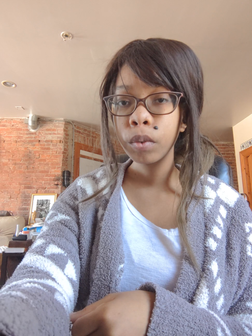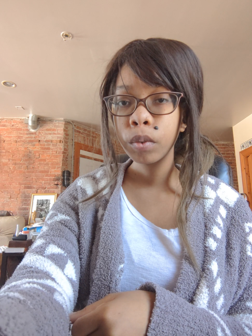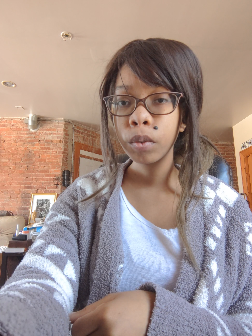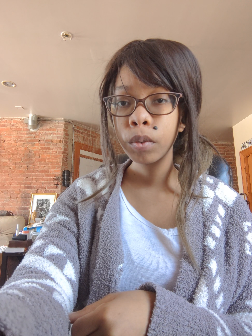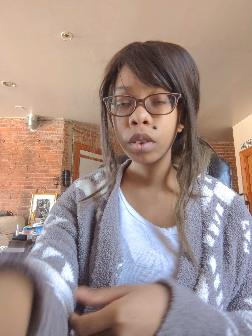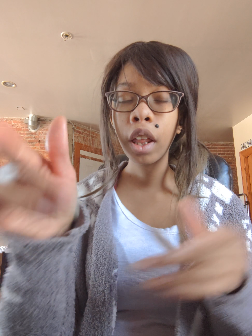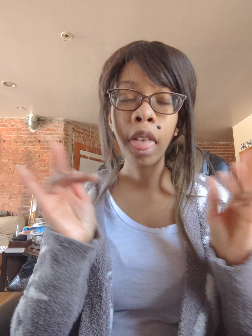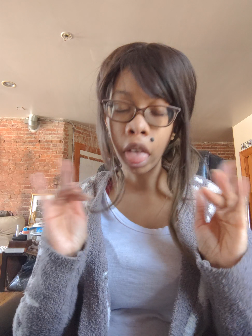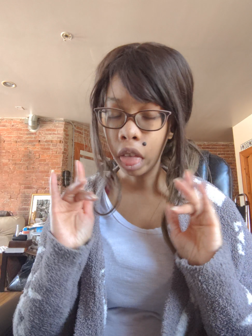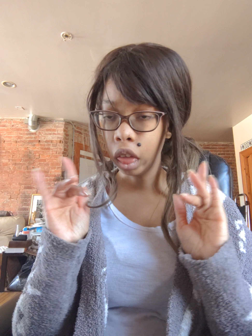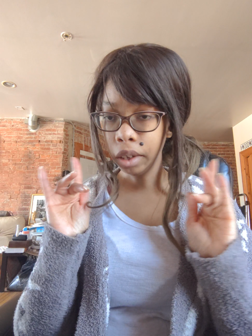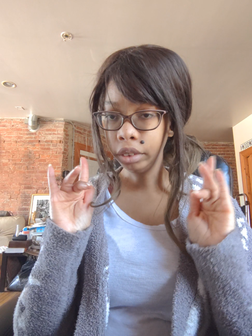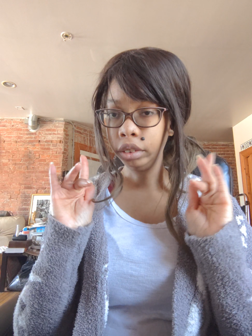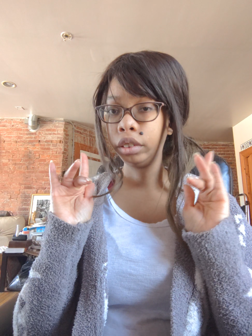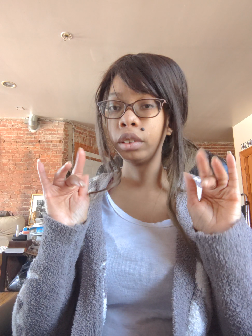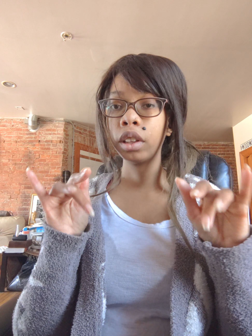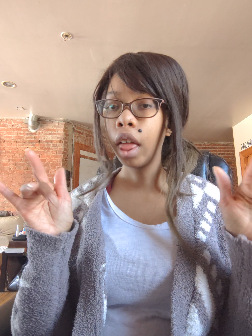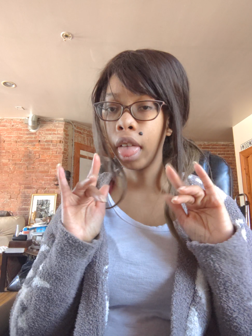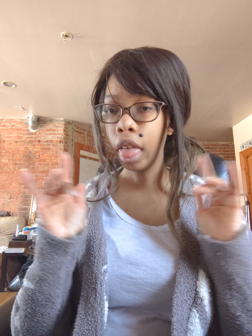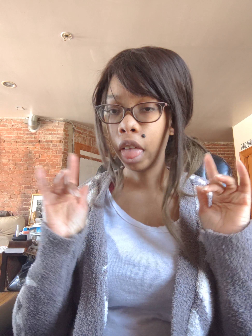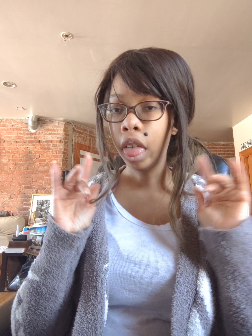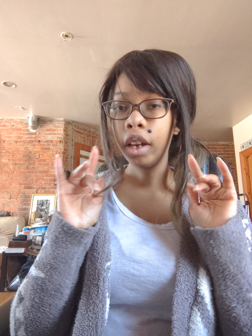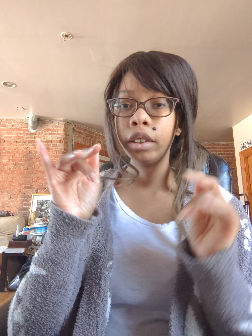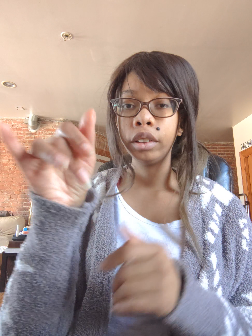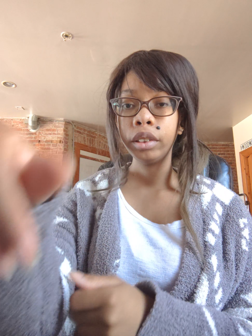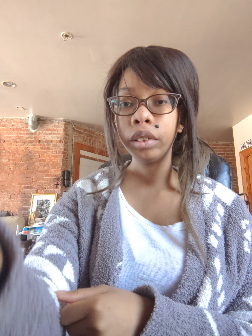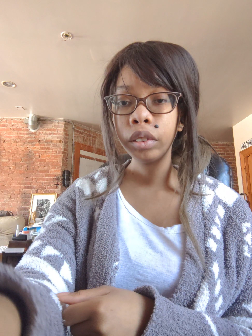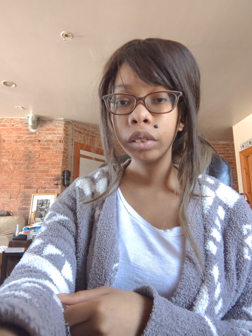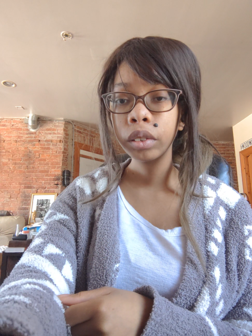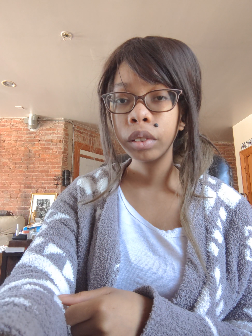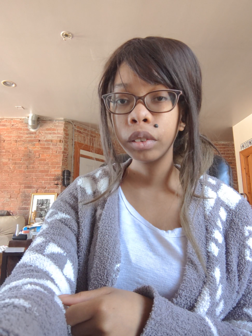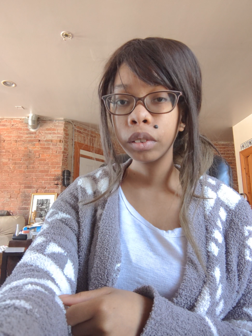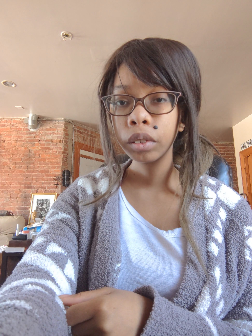yucky